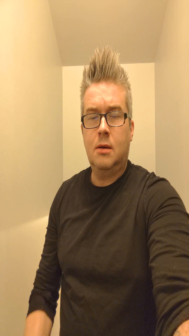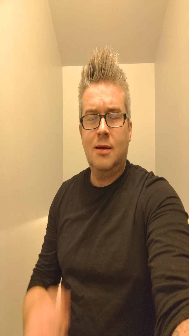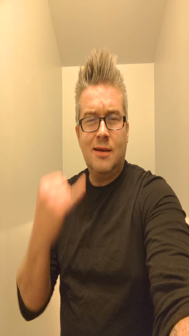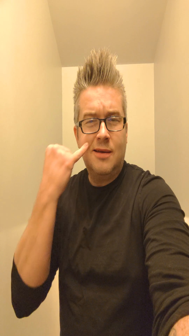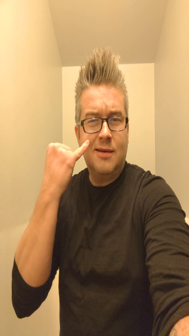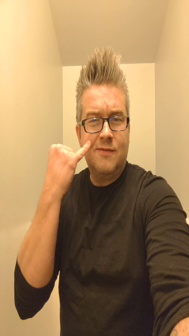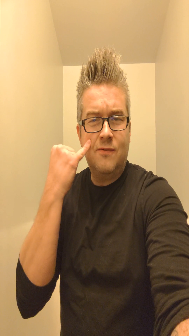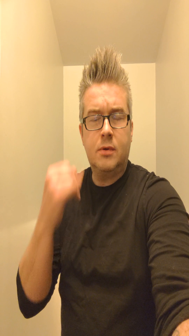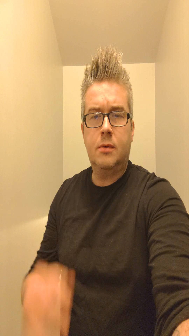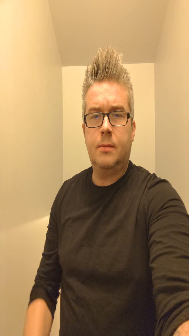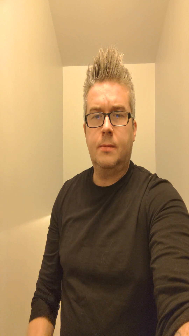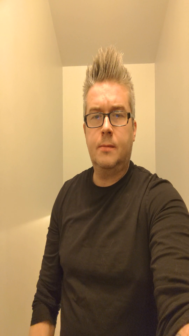if